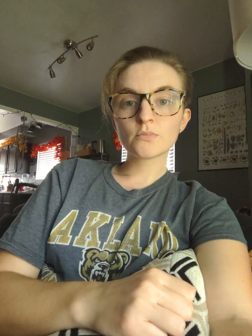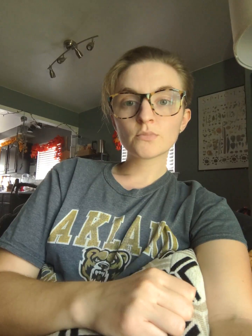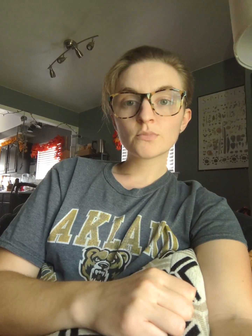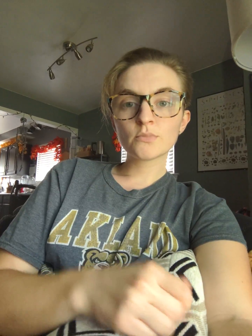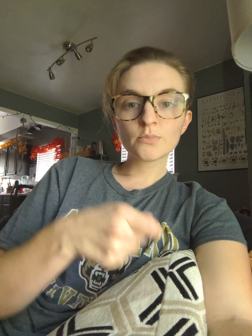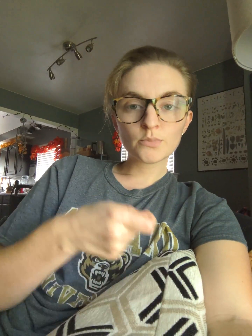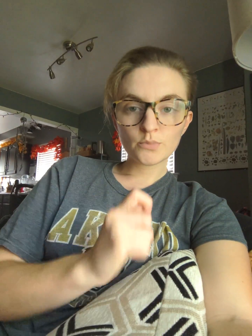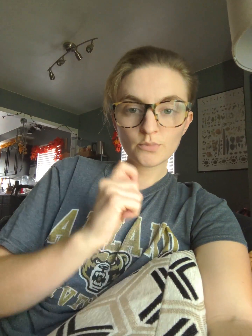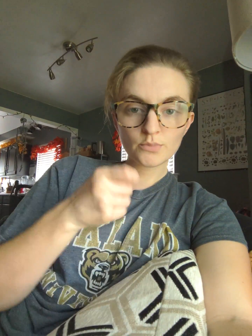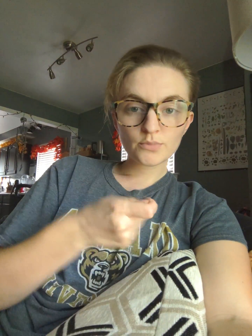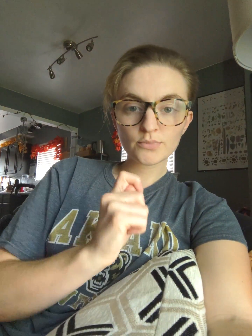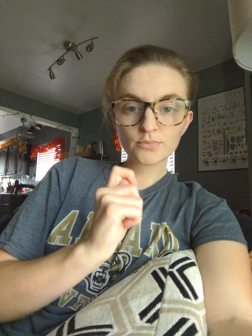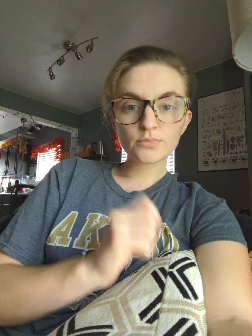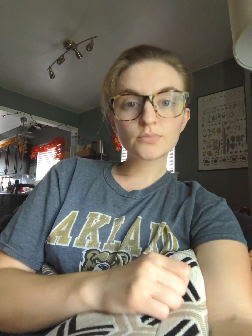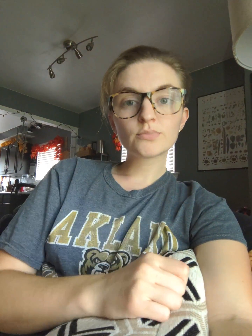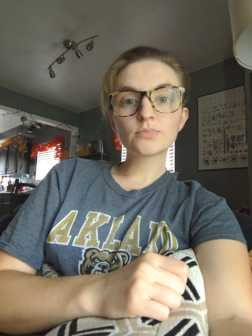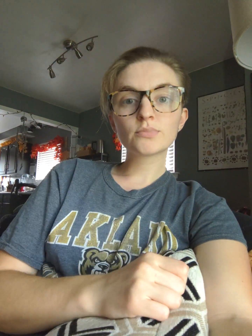shovel